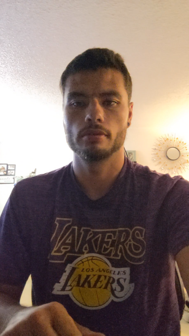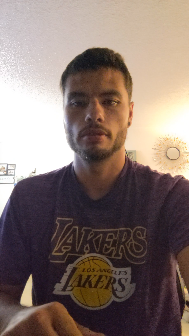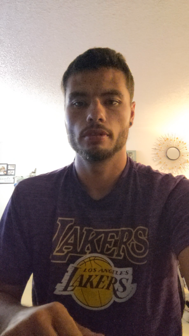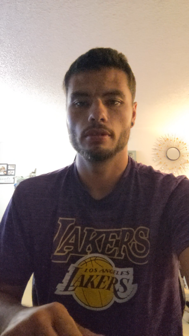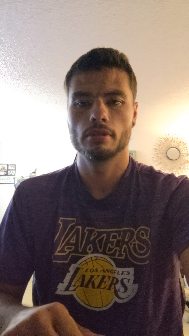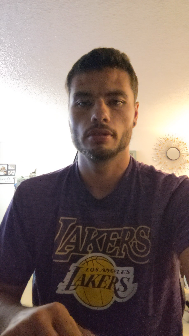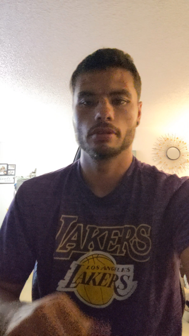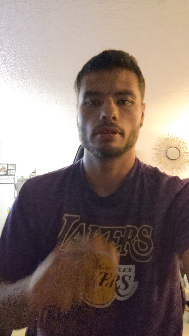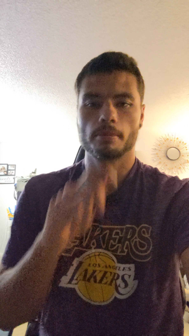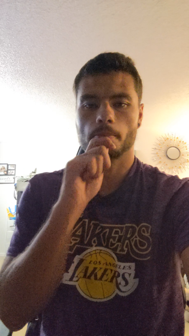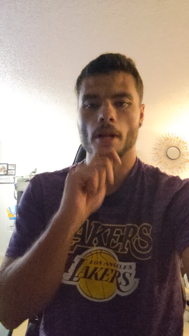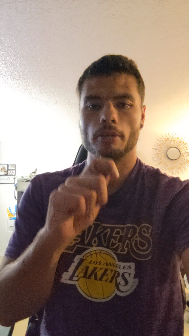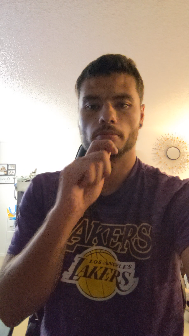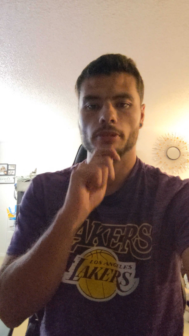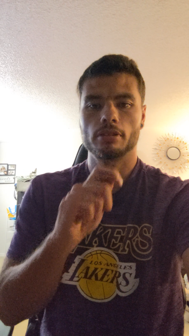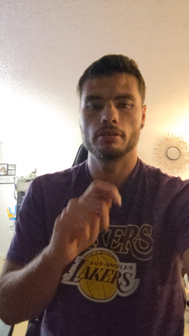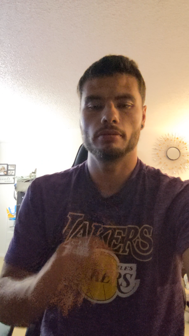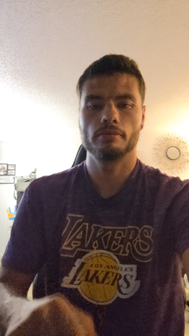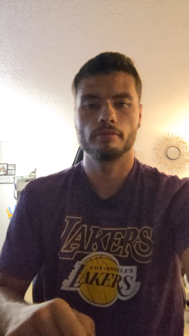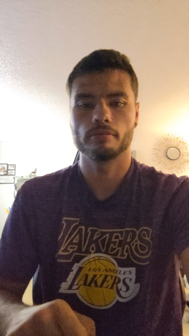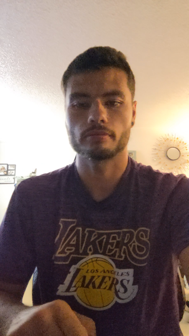popsicle